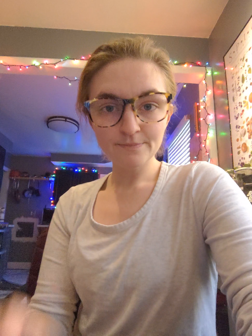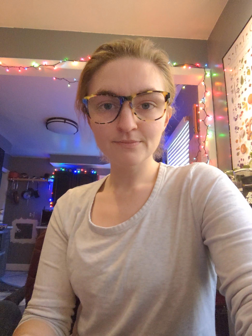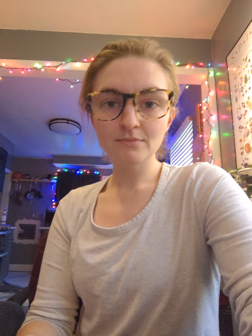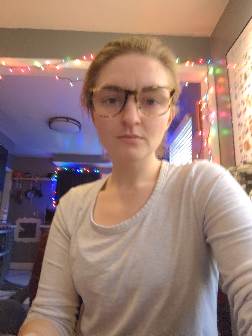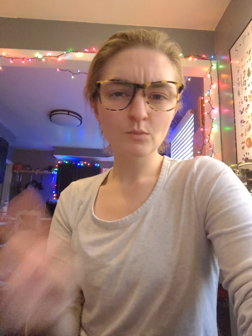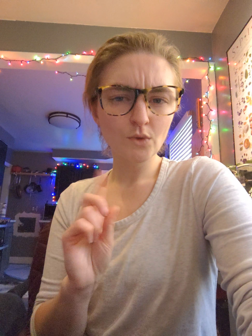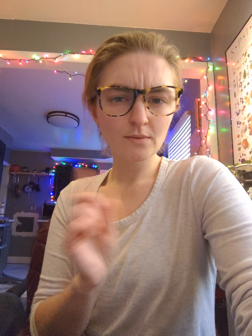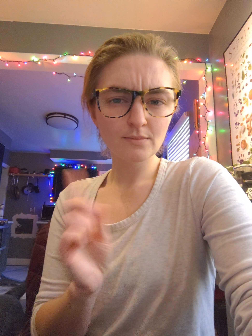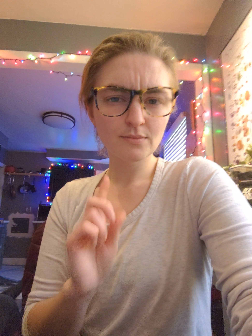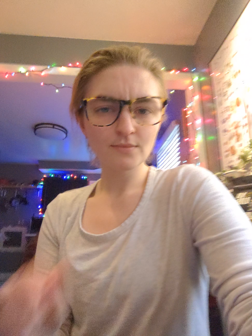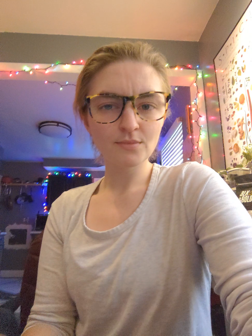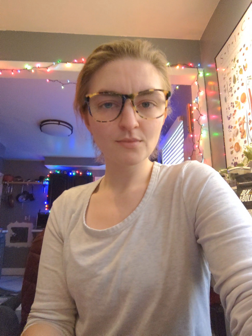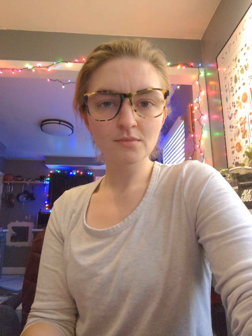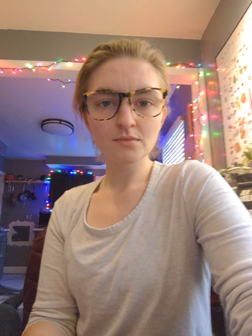where